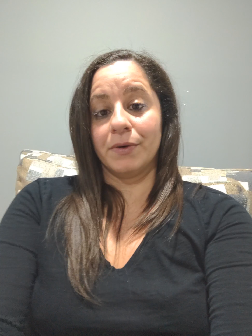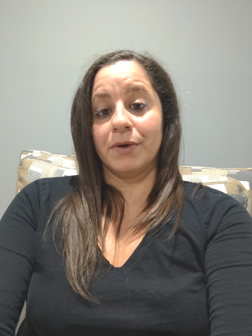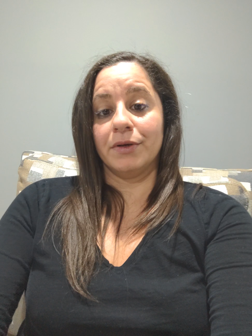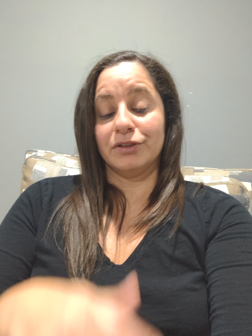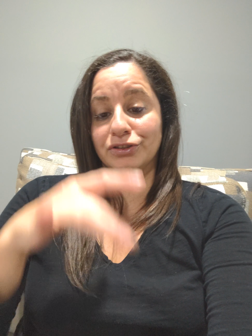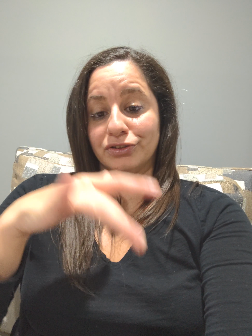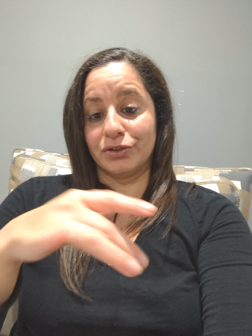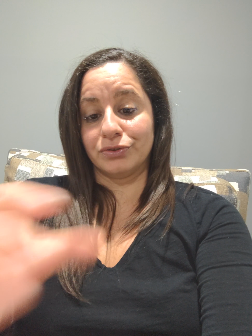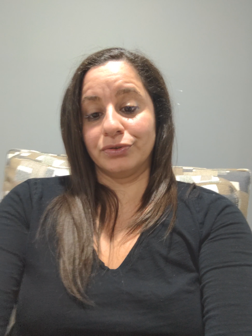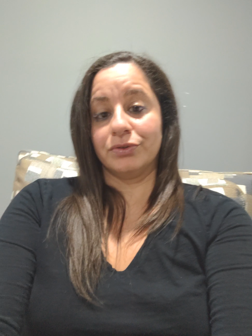touch